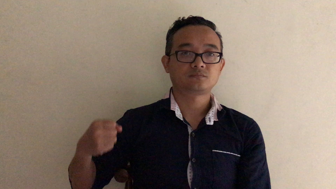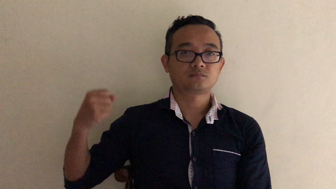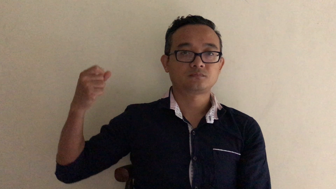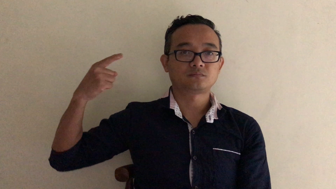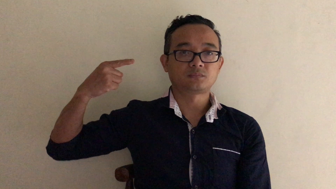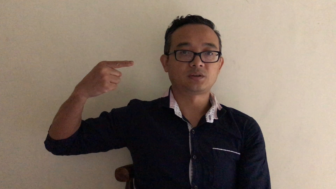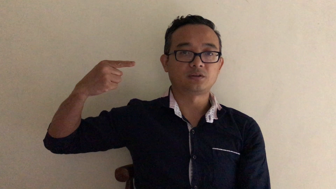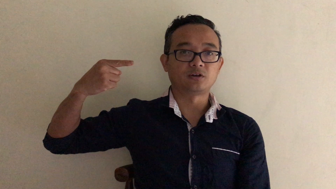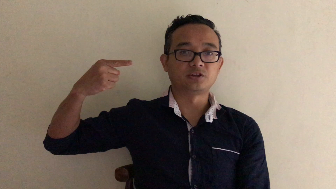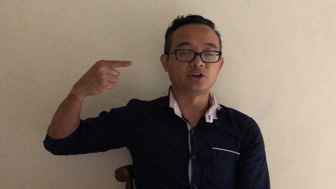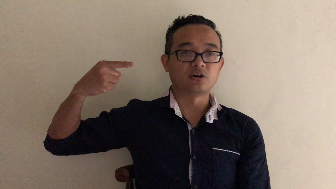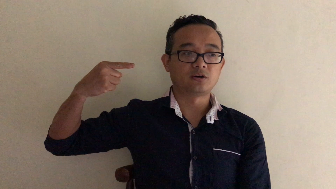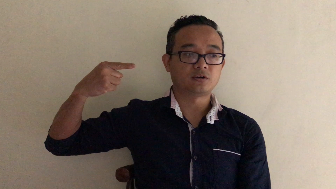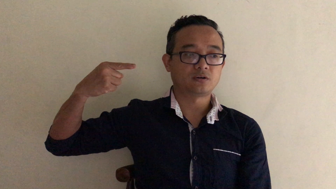न